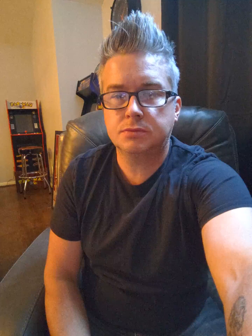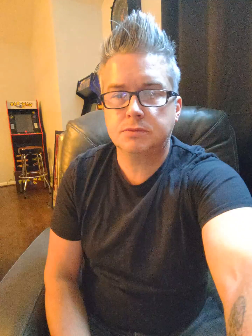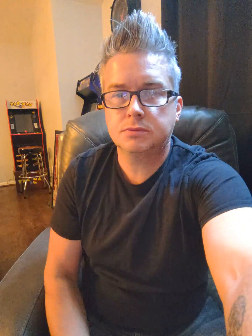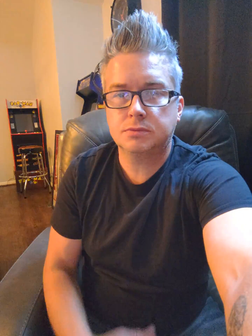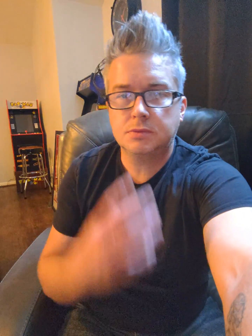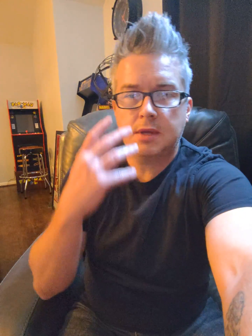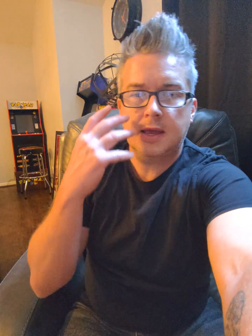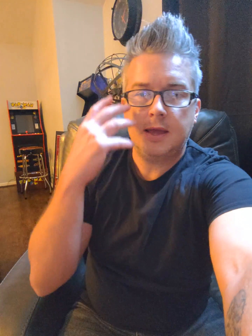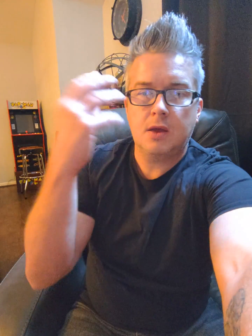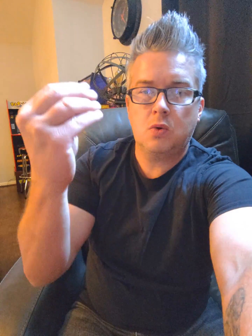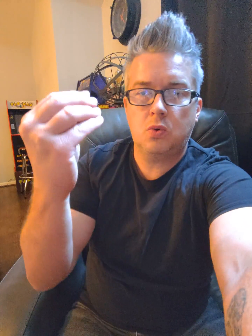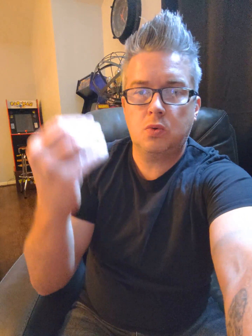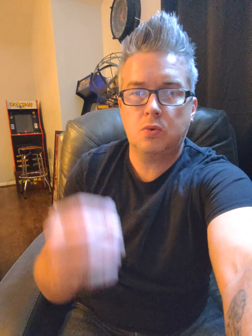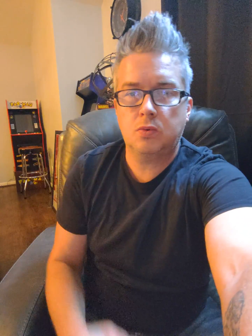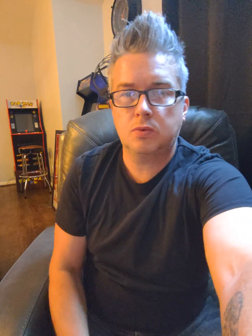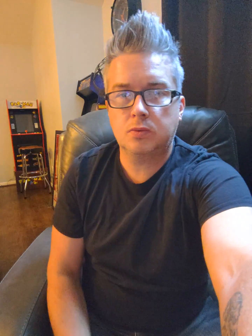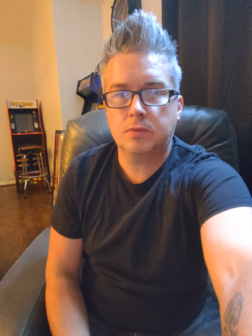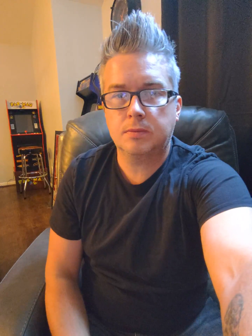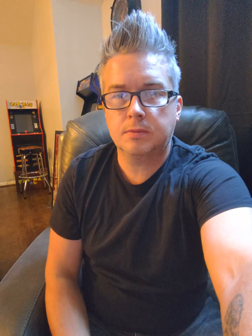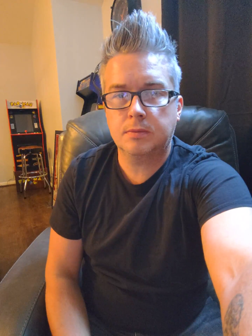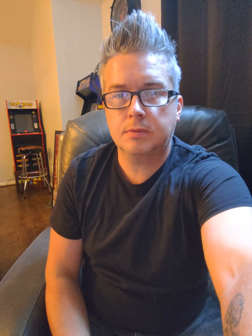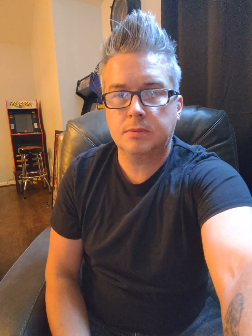got to